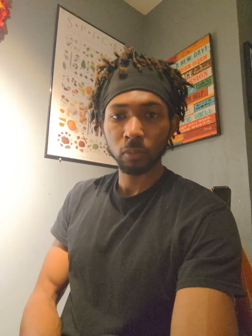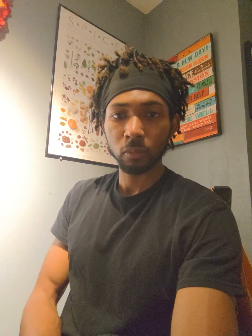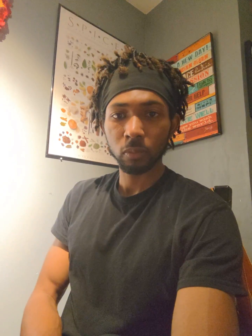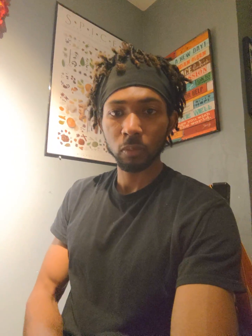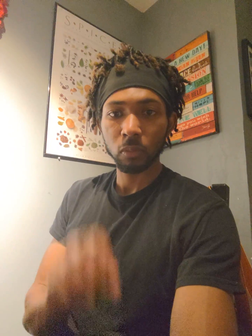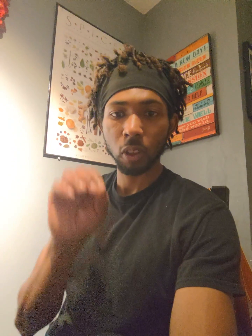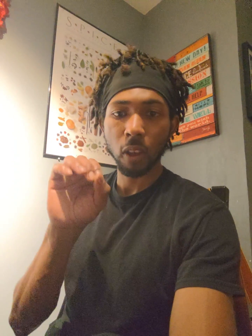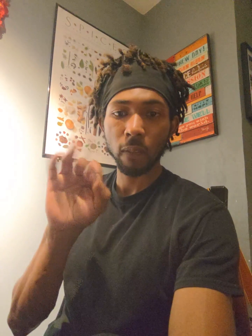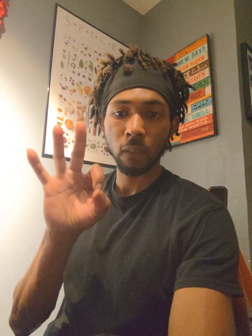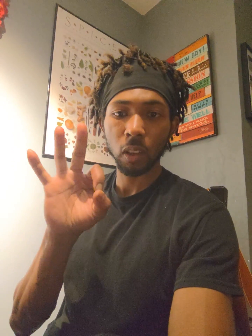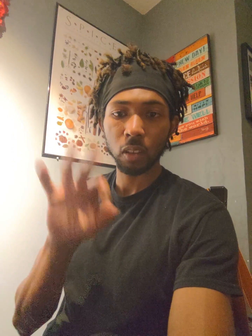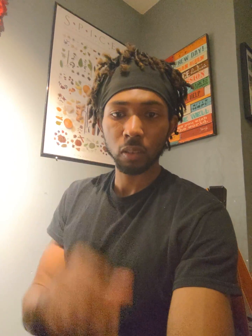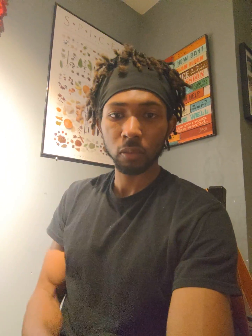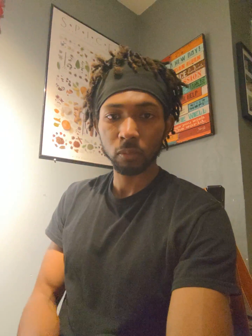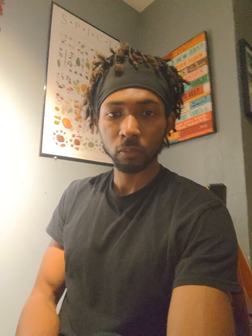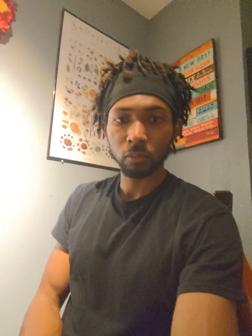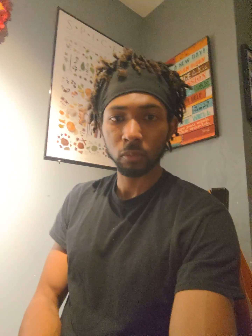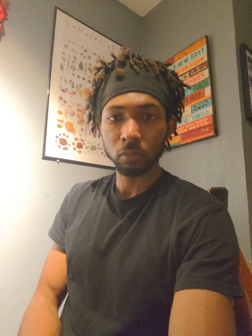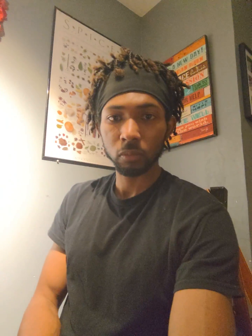of